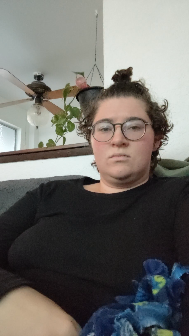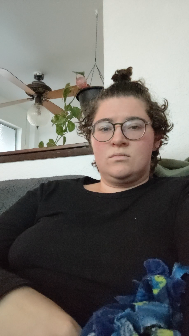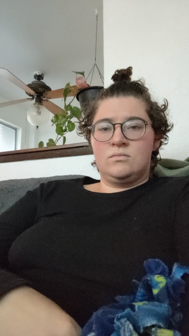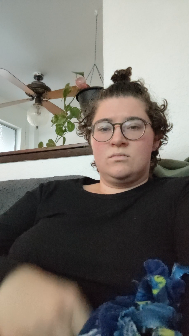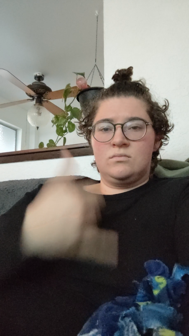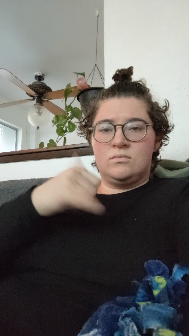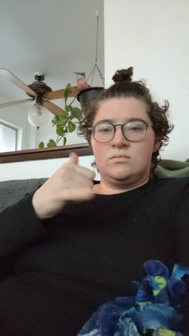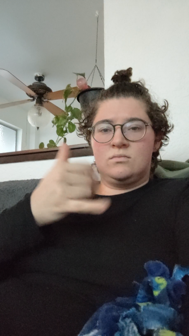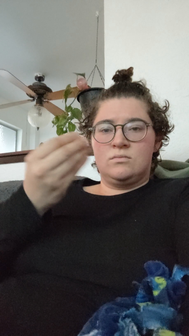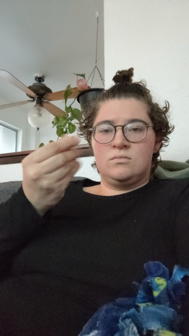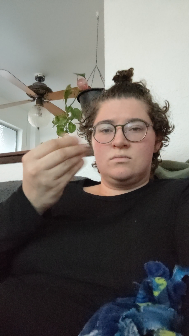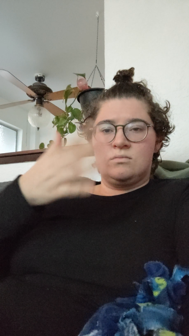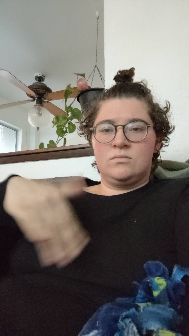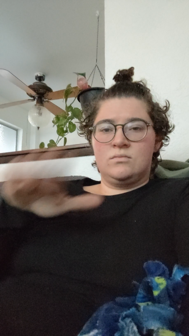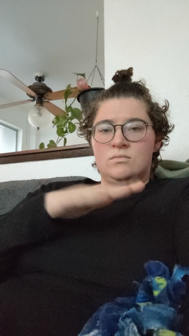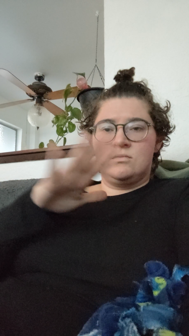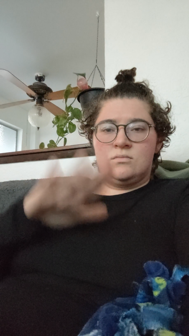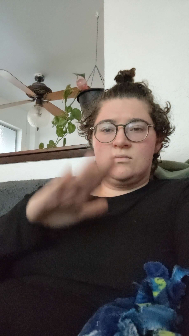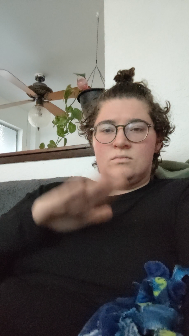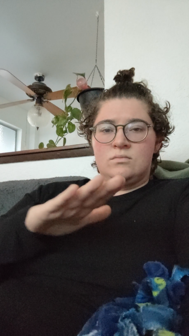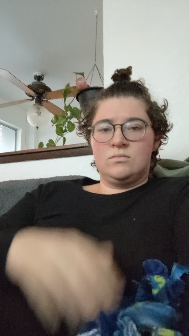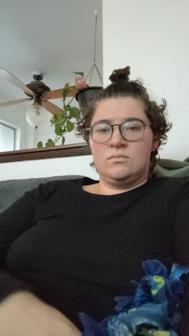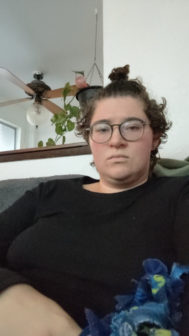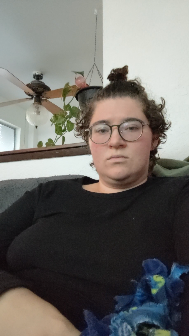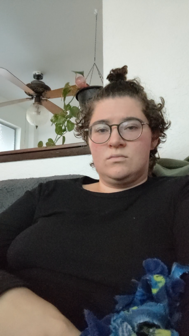playground